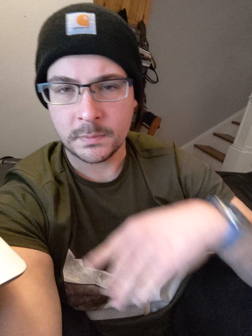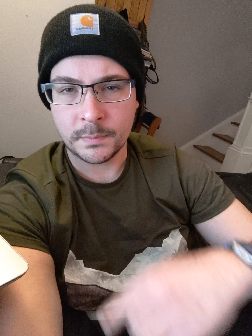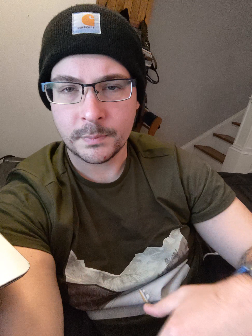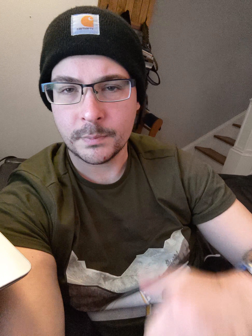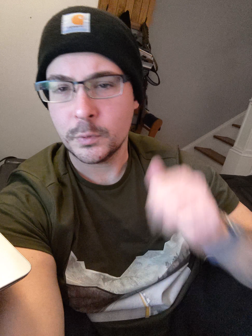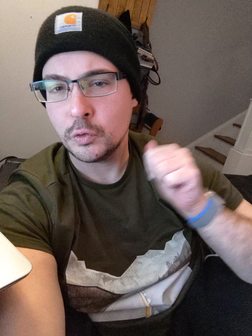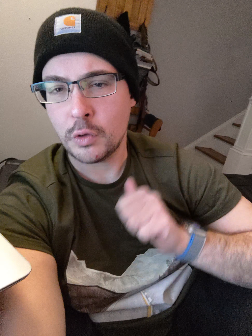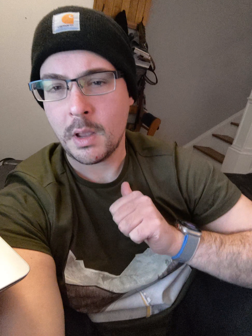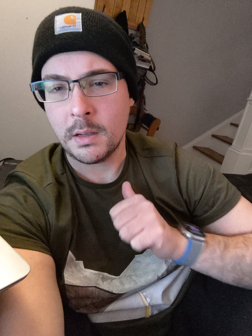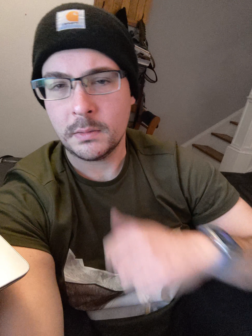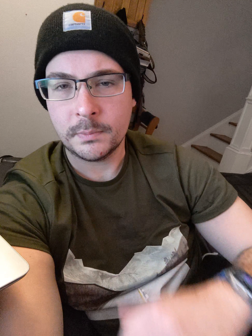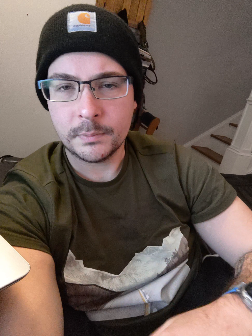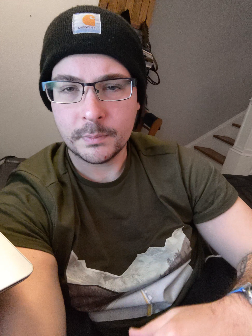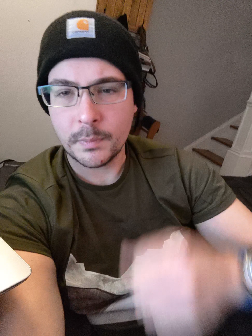jacket